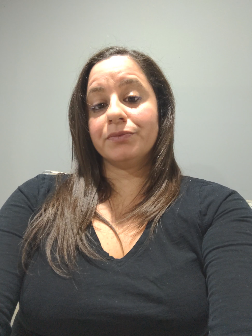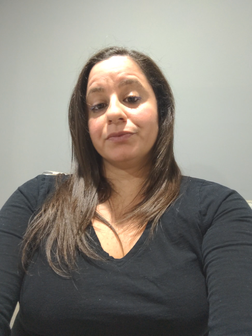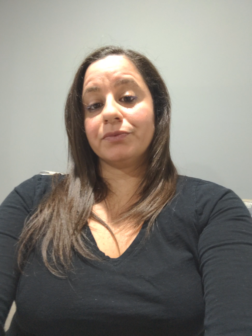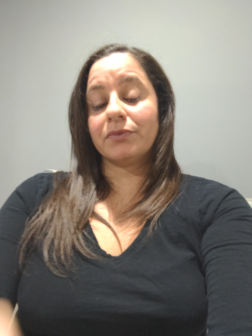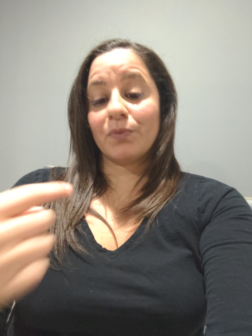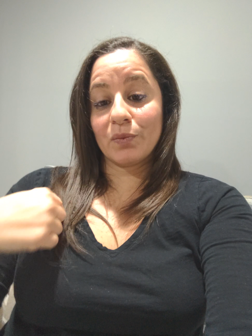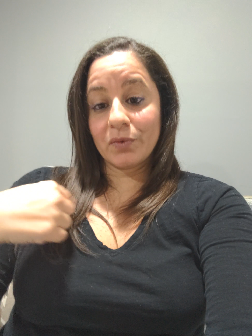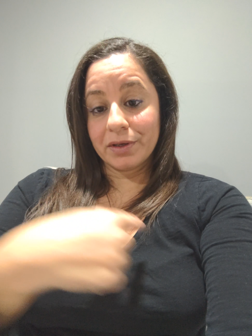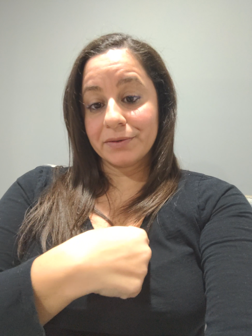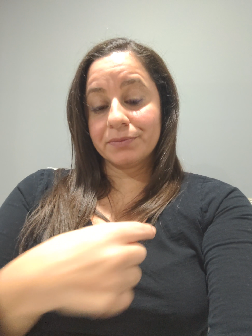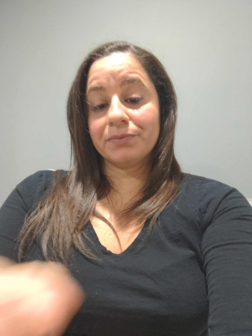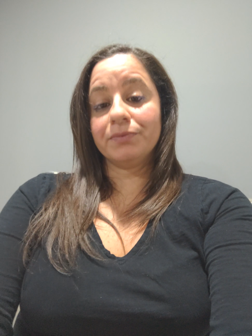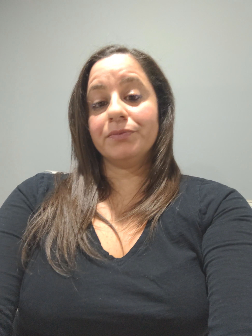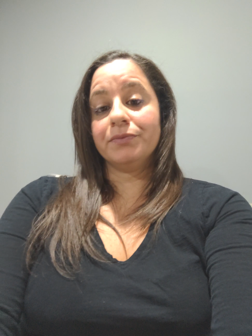we